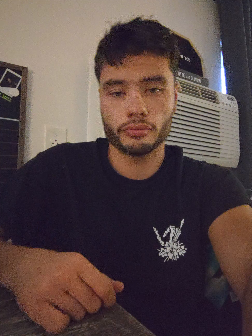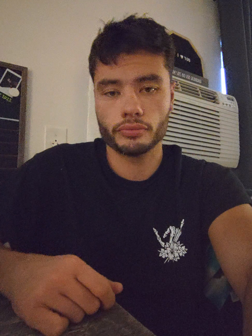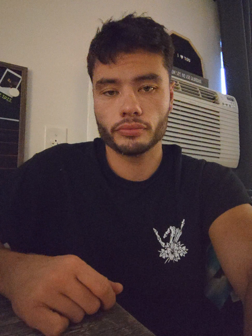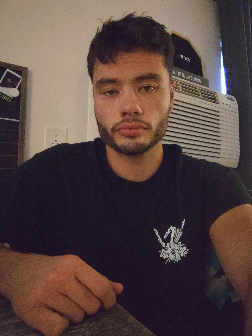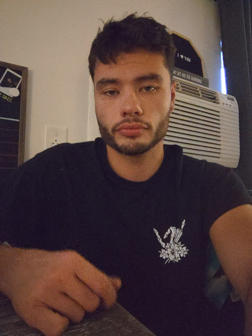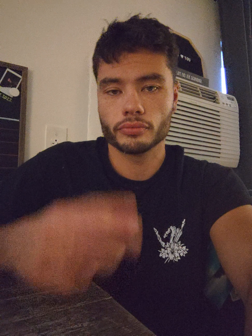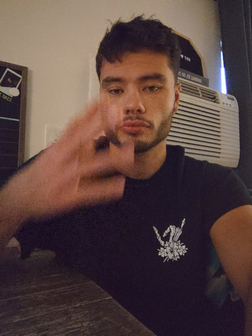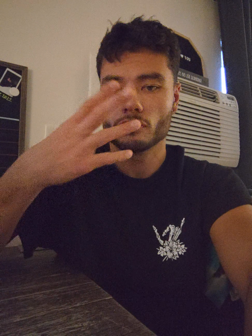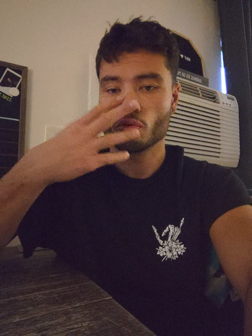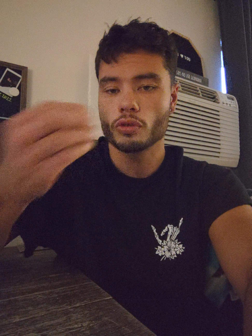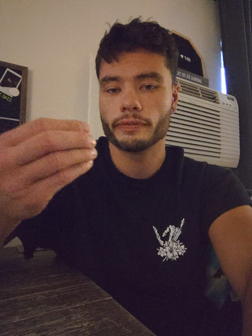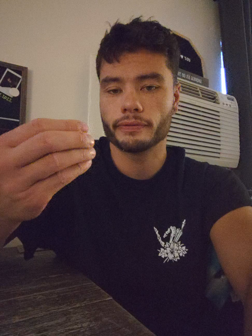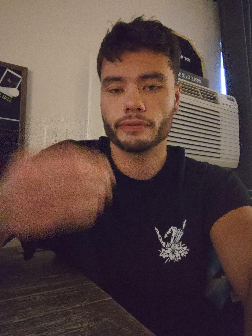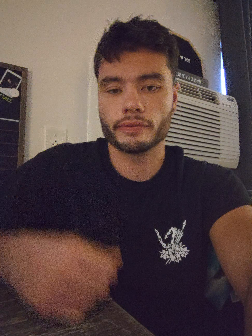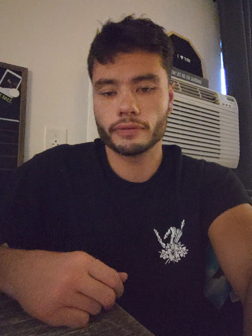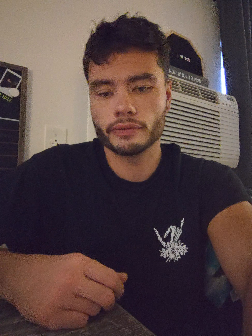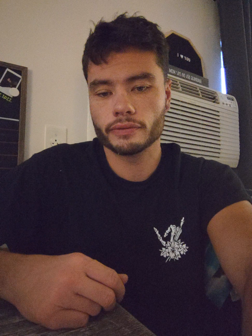wolf